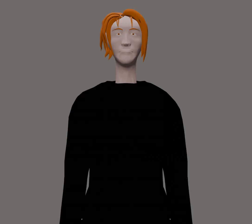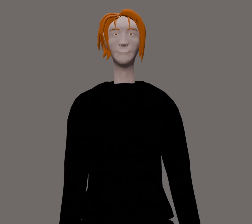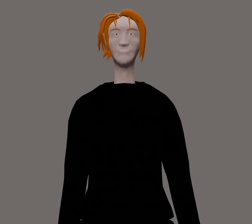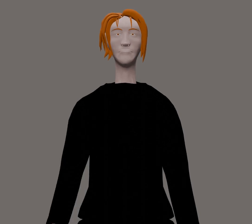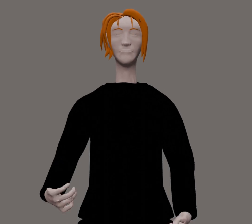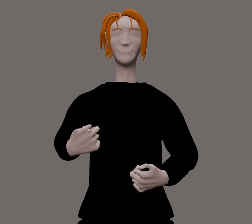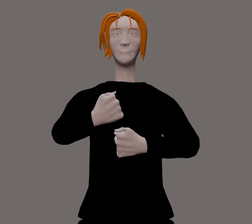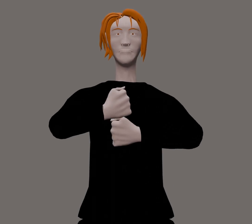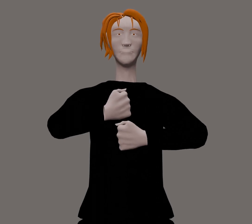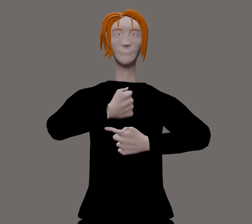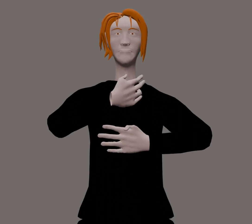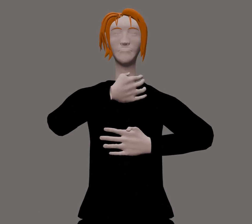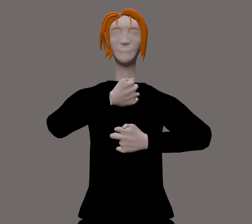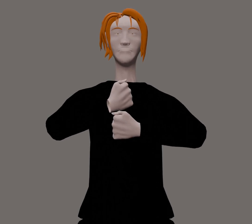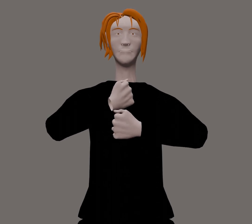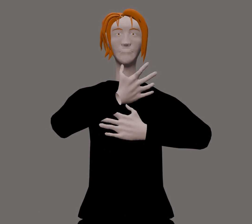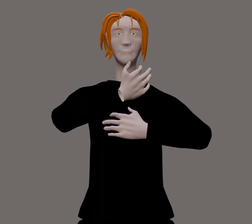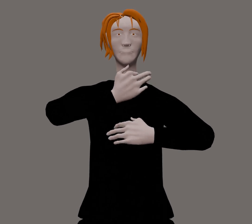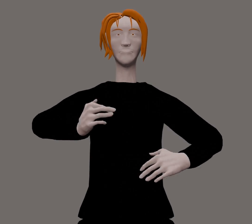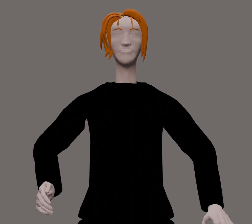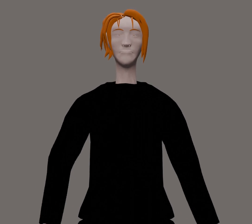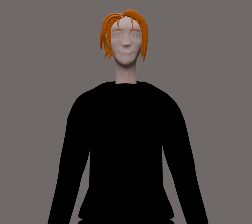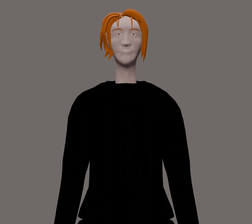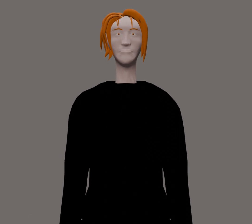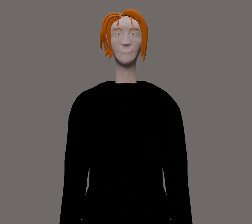Bawl (Yell, at me)